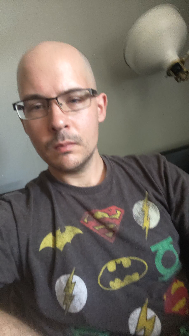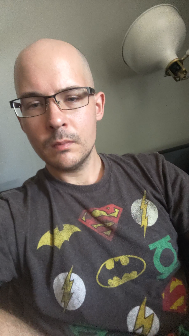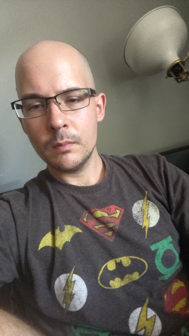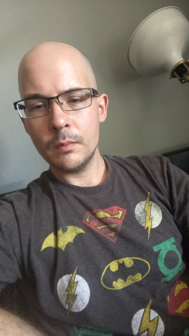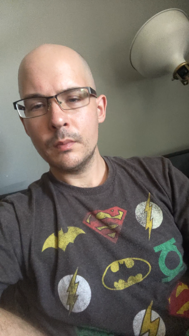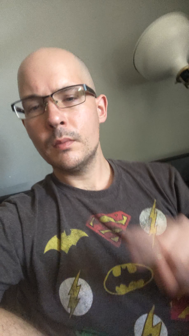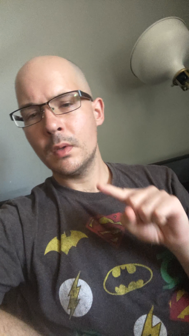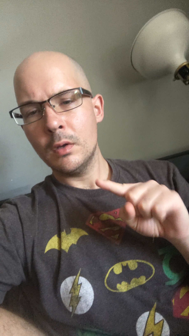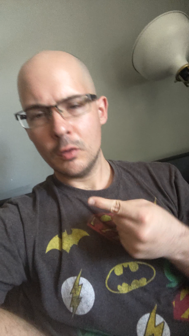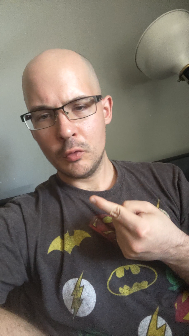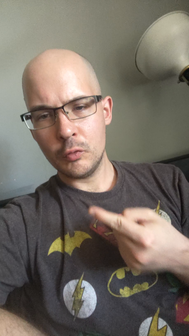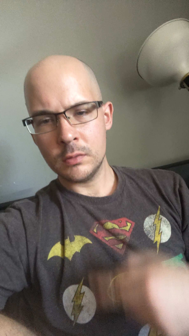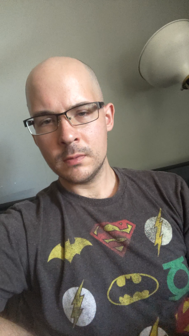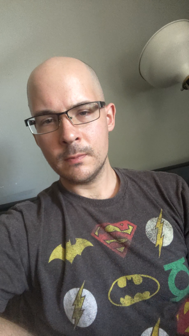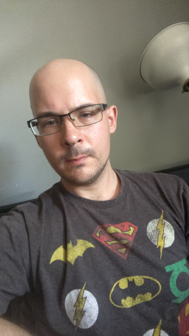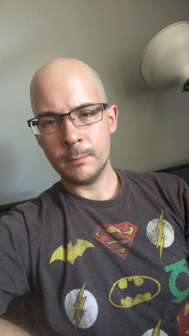hurt